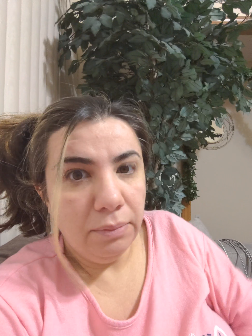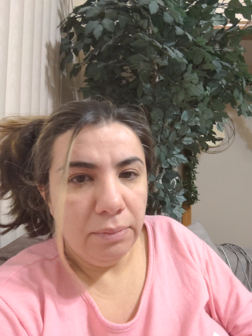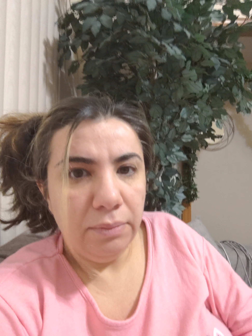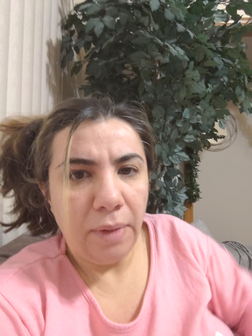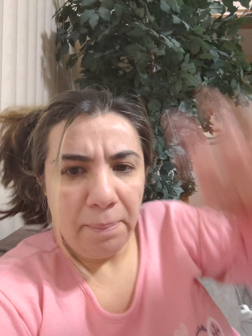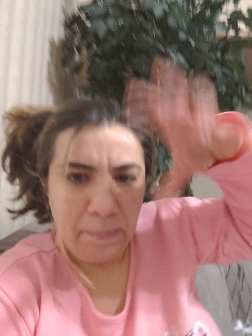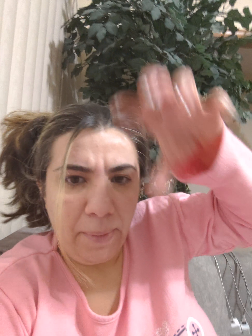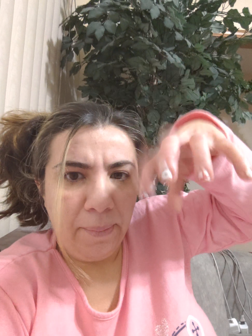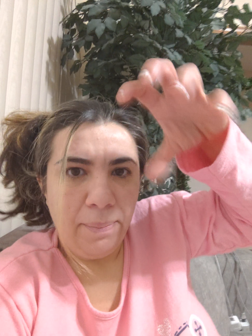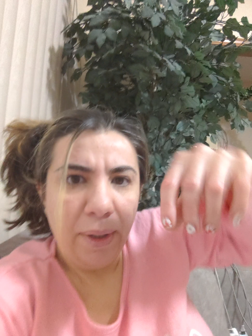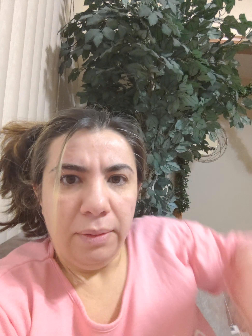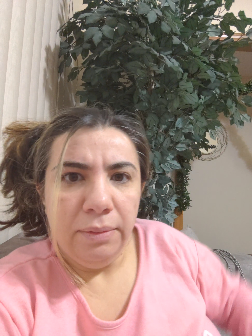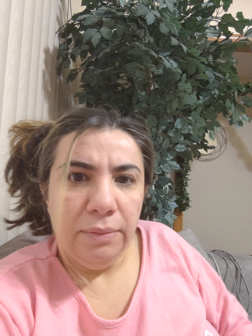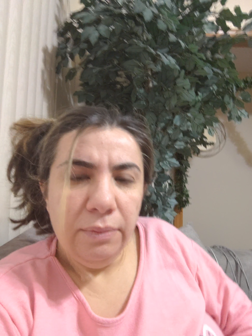rain